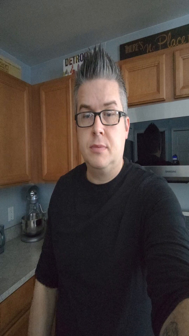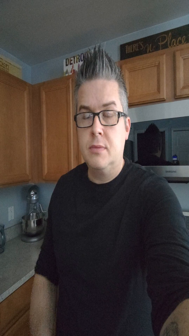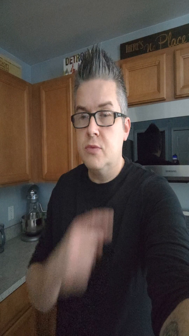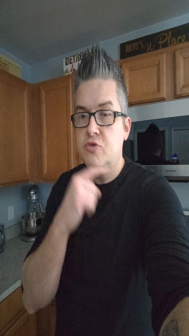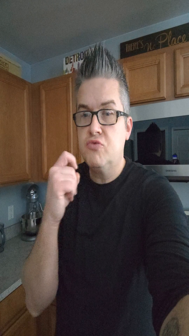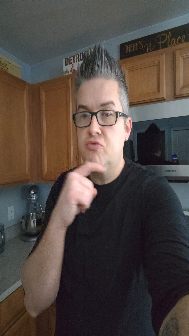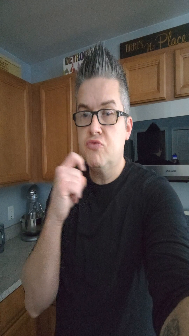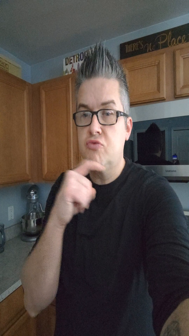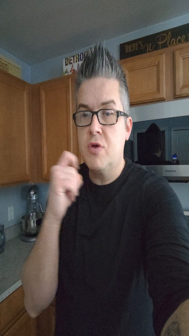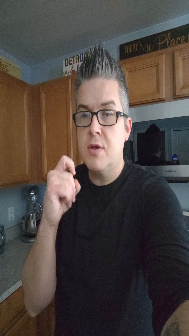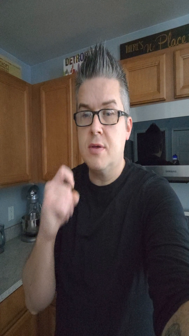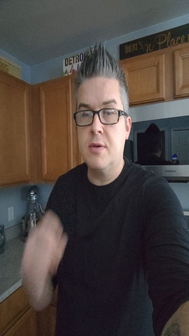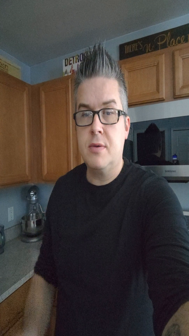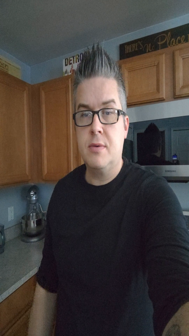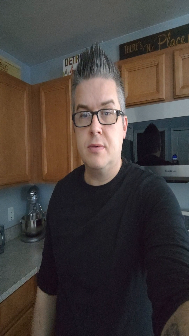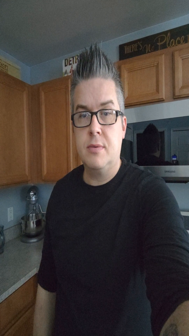dryer